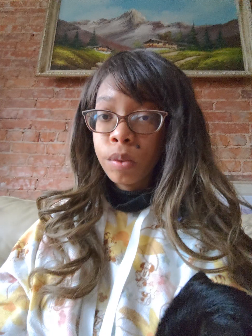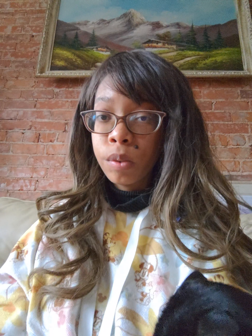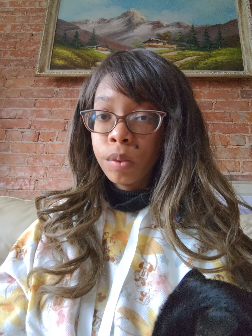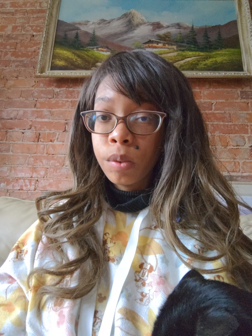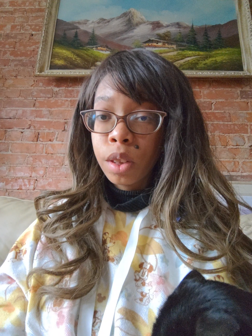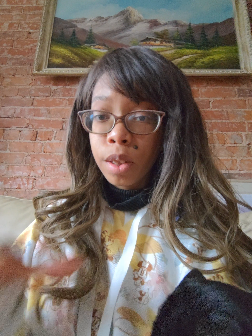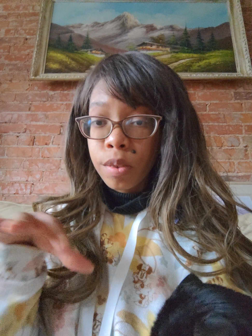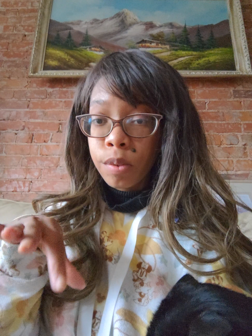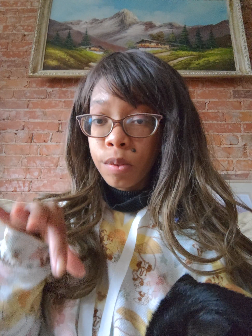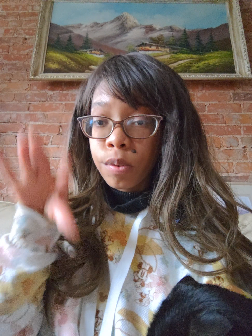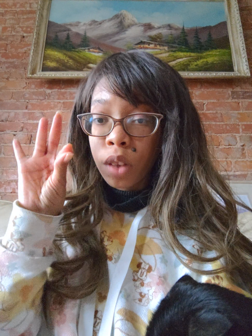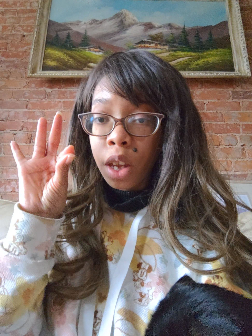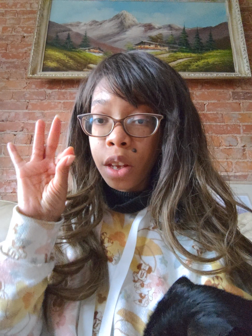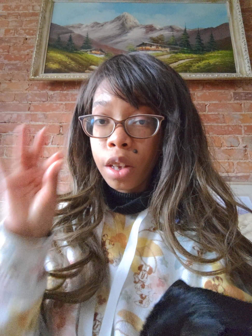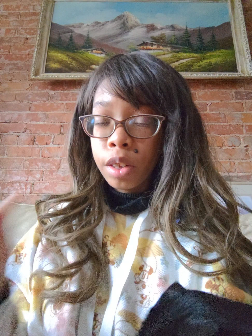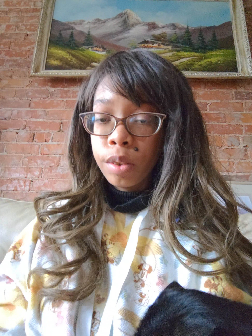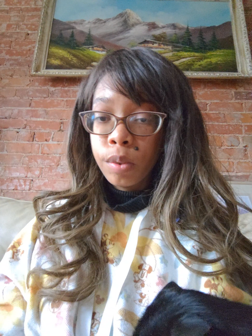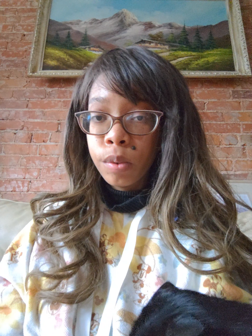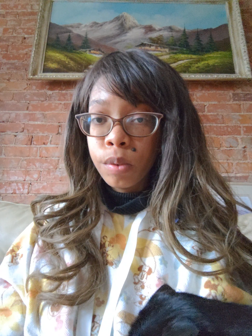find